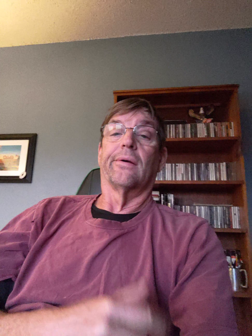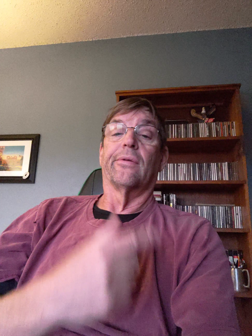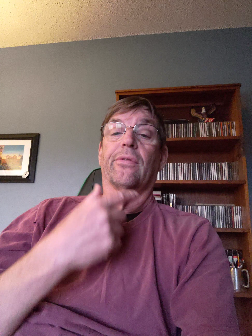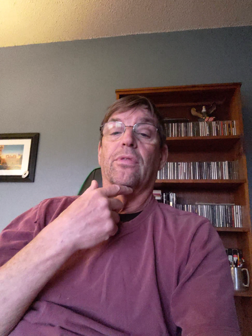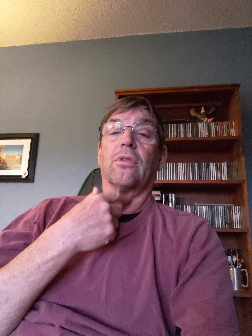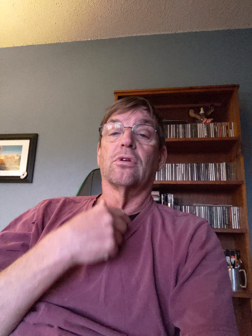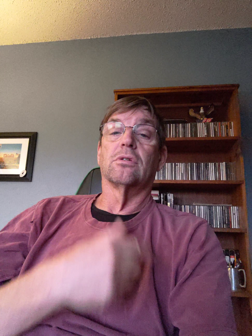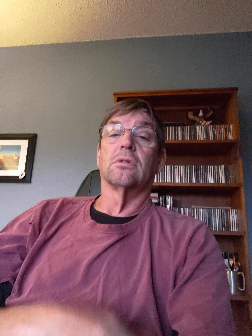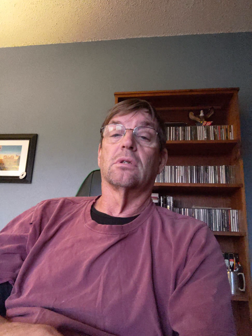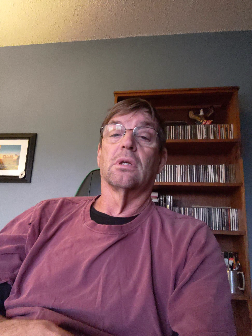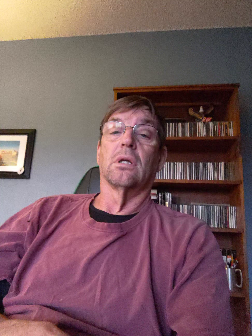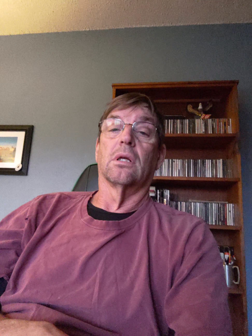thirsty